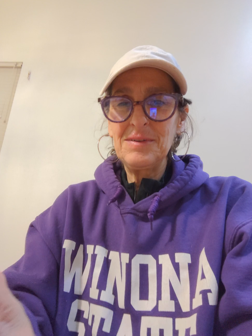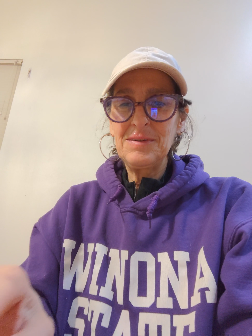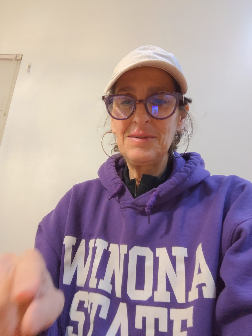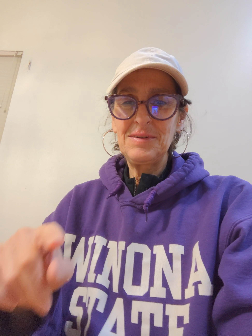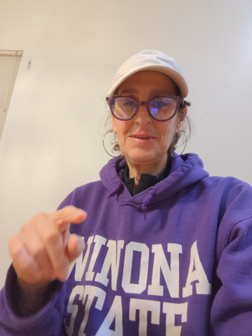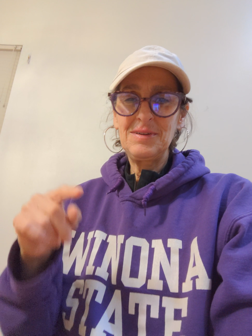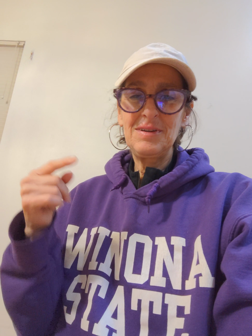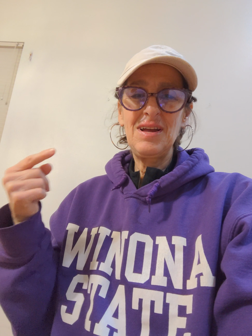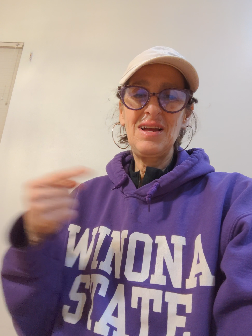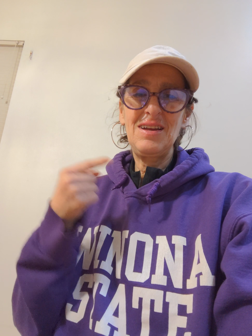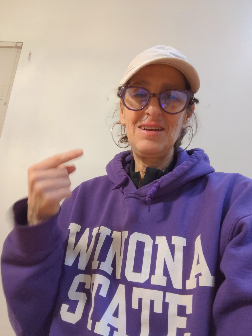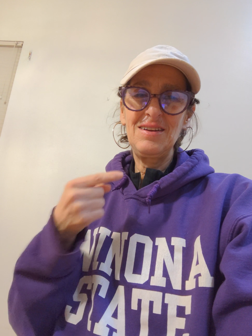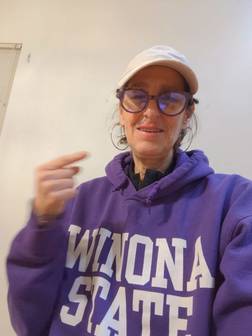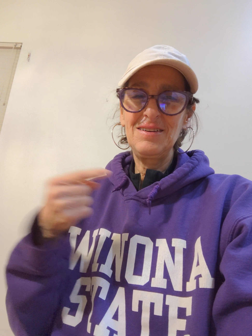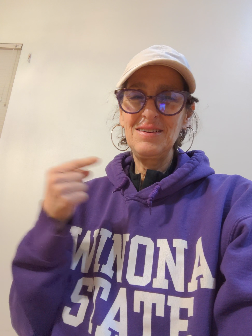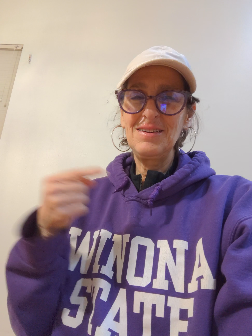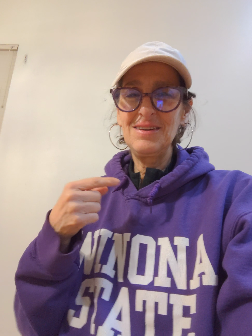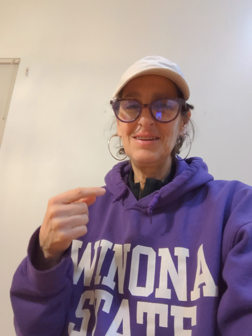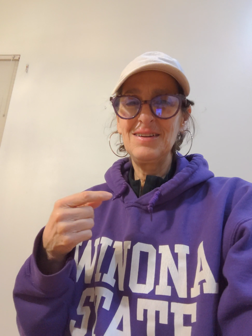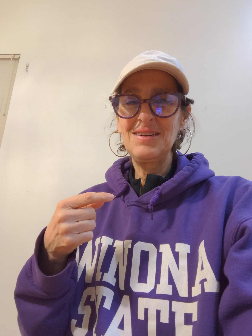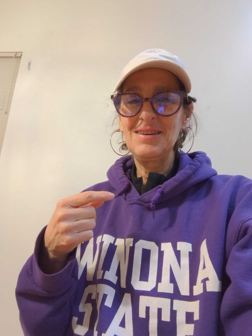owie